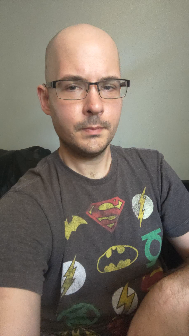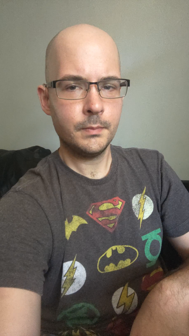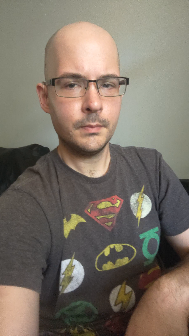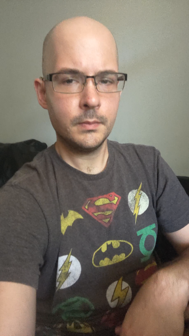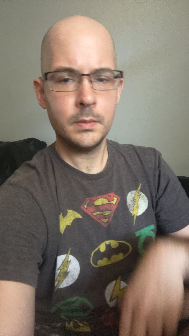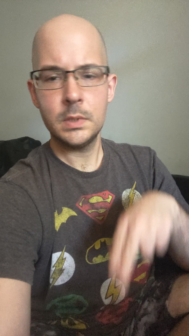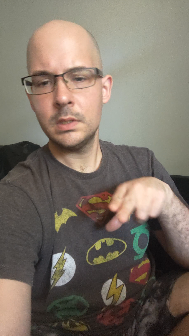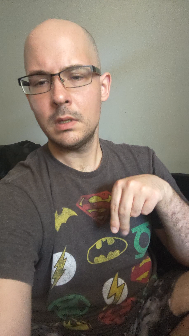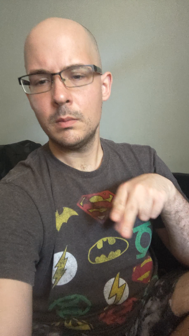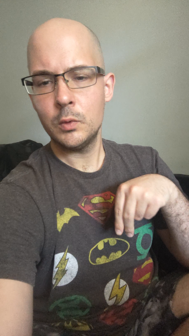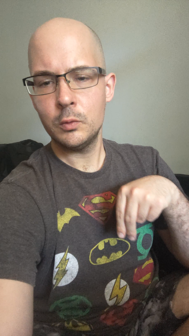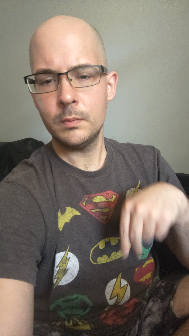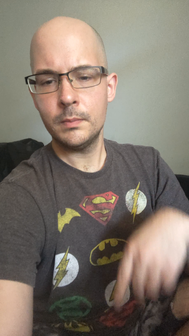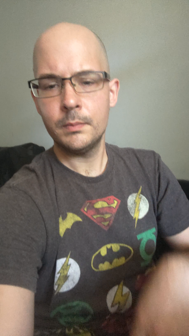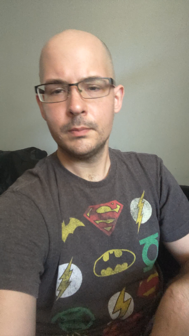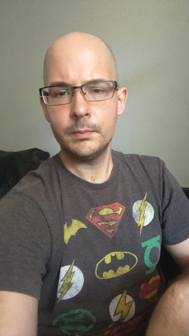diaper